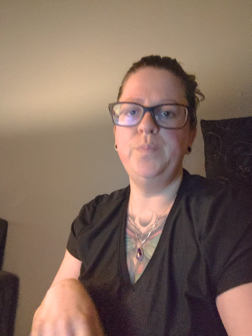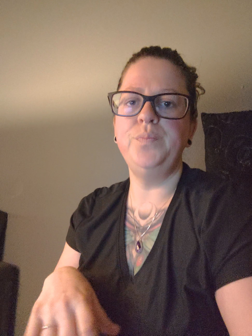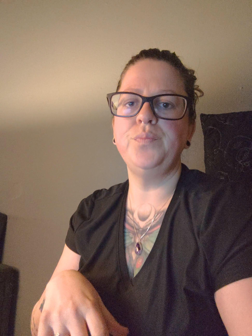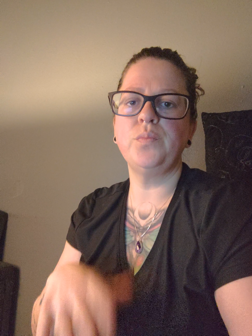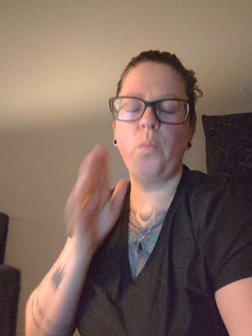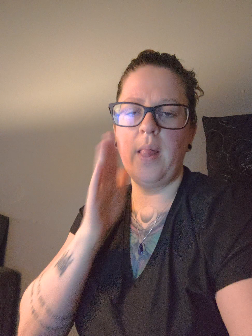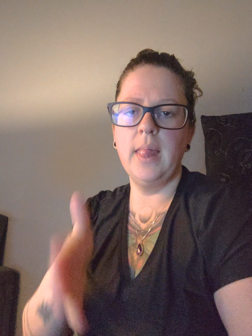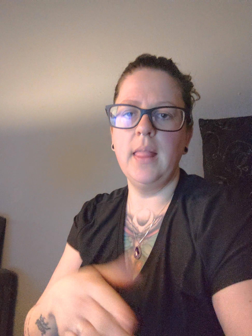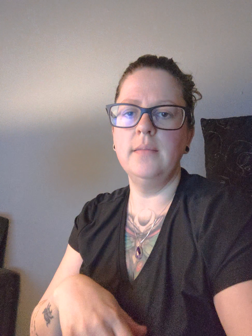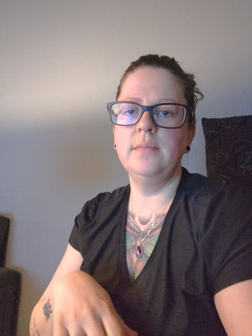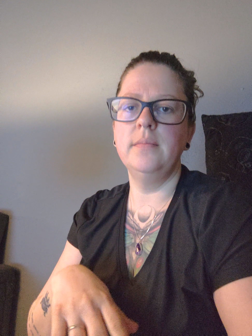will